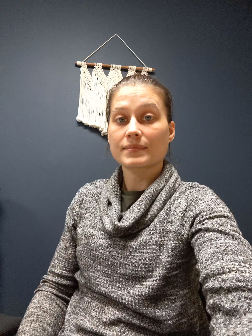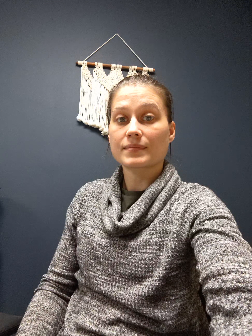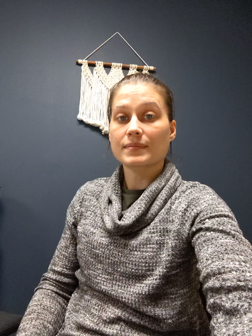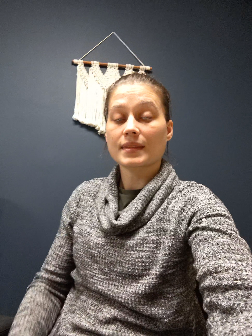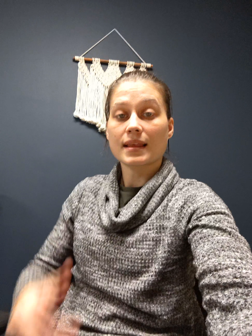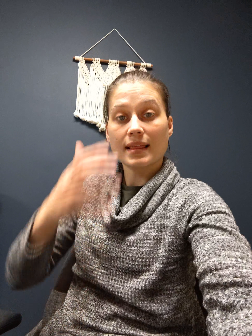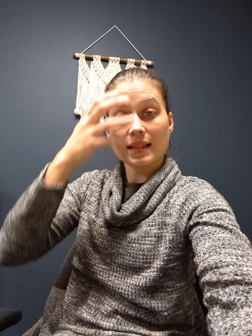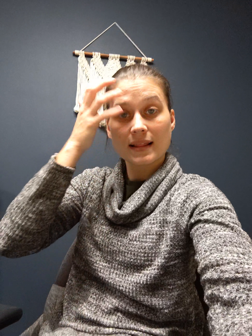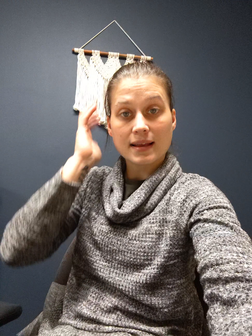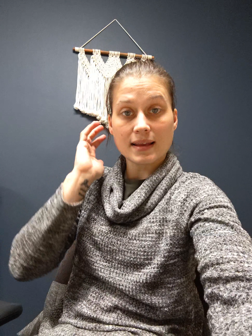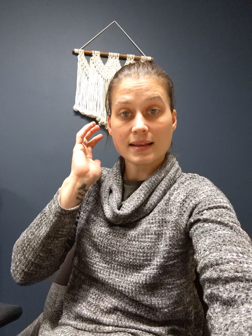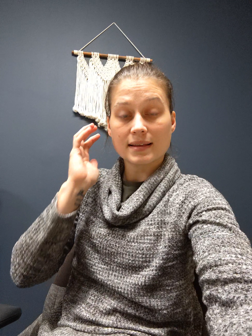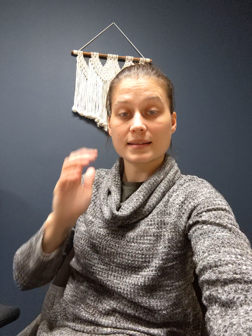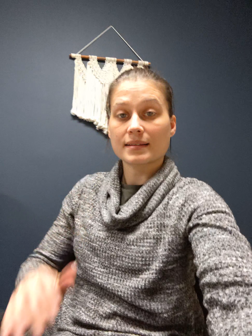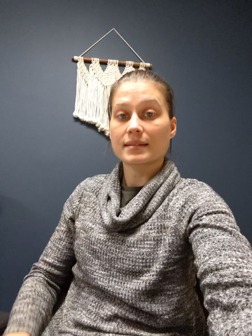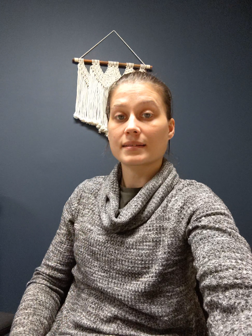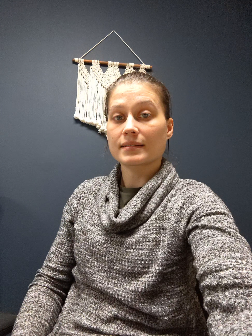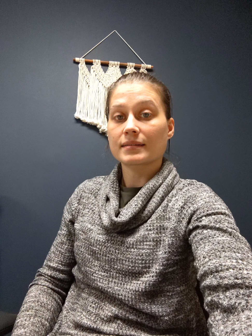lion